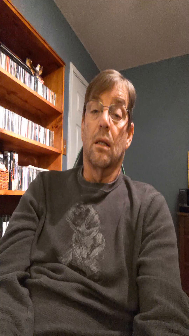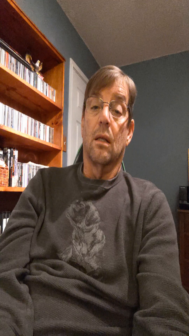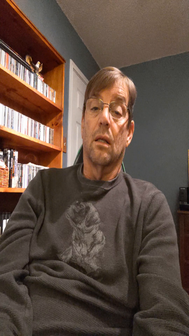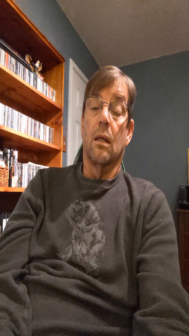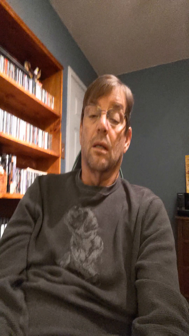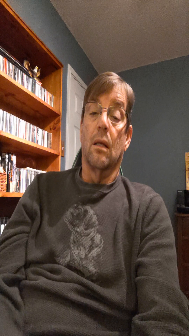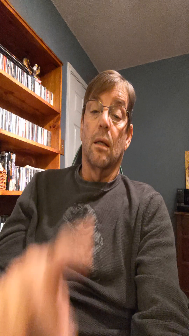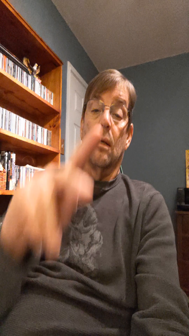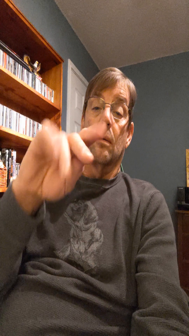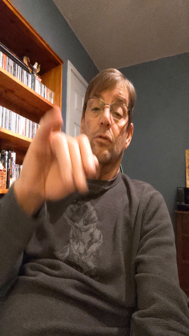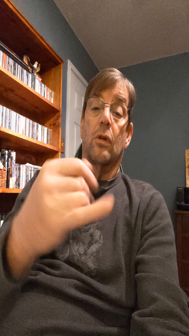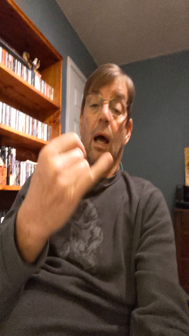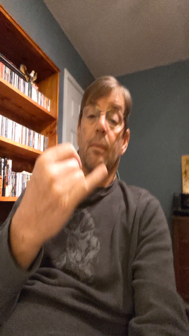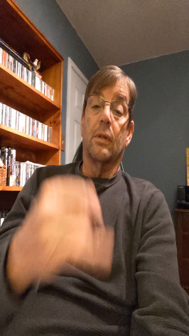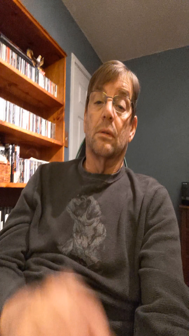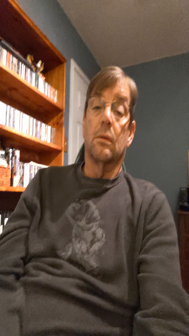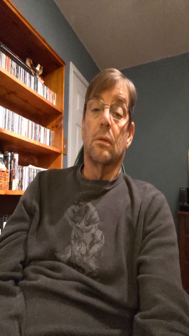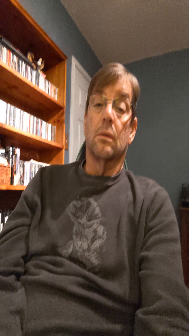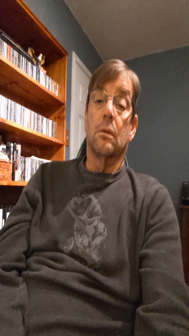pajamas